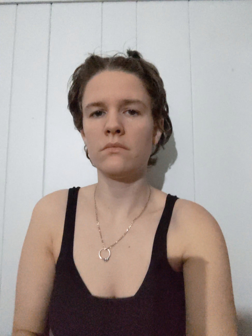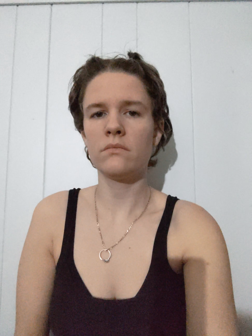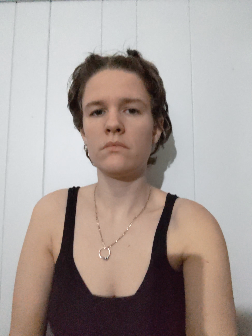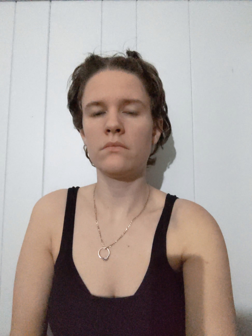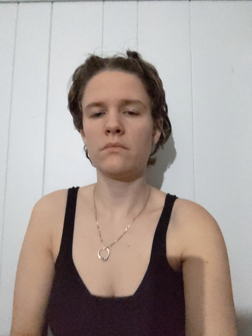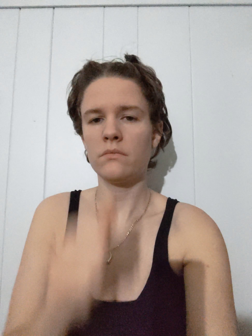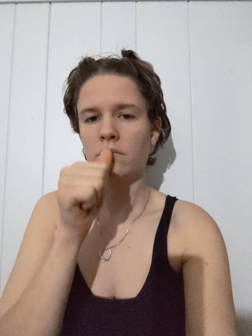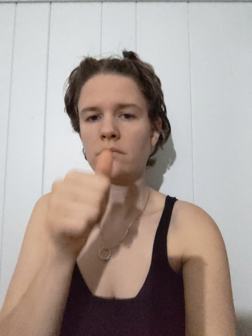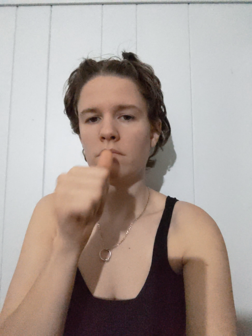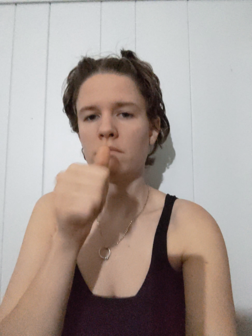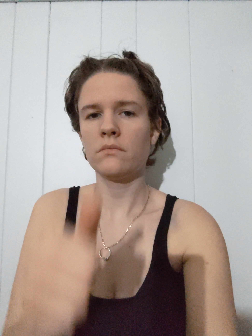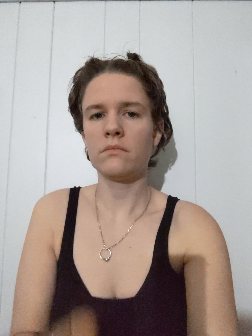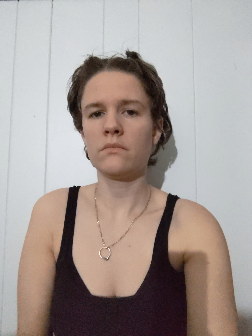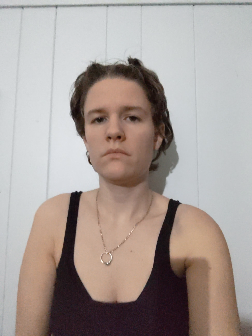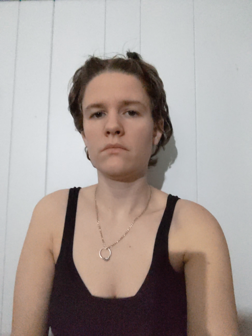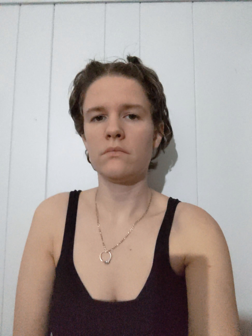nuts